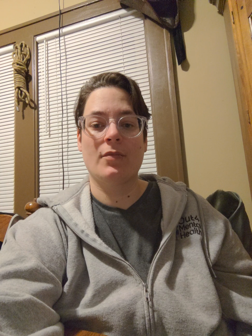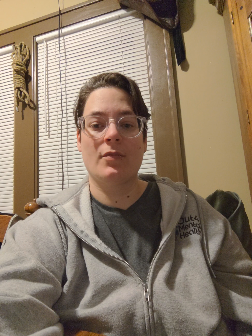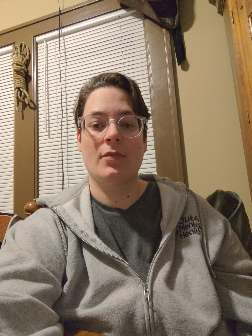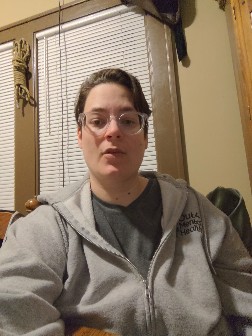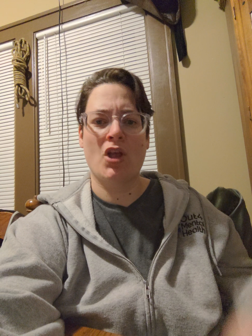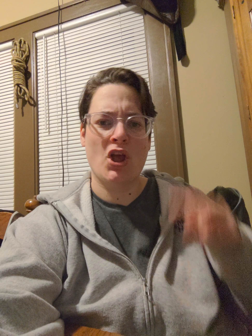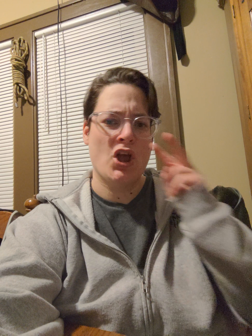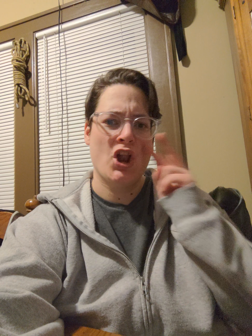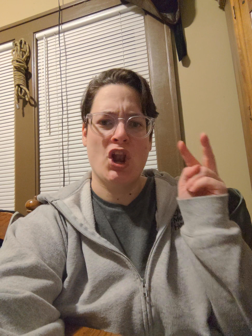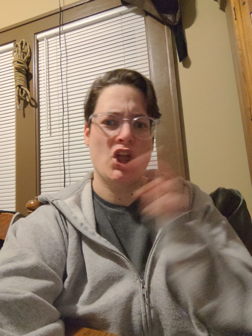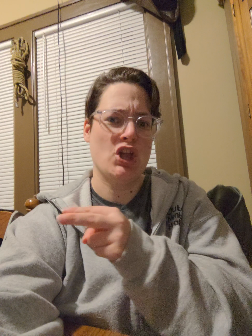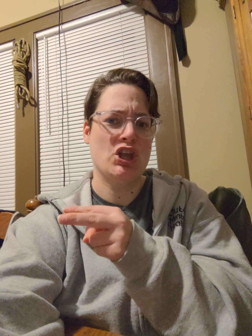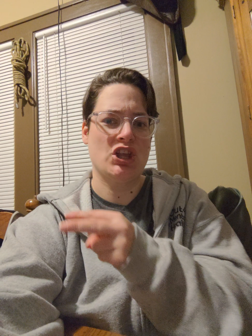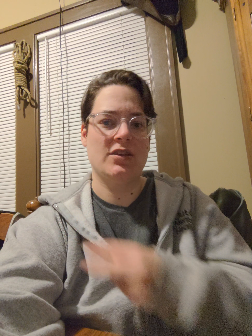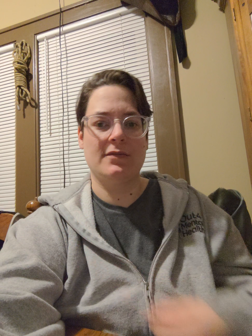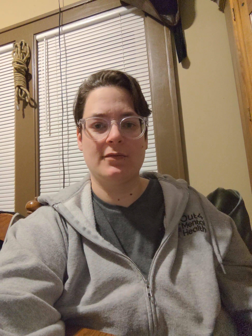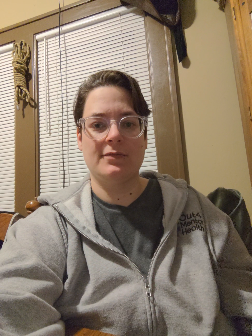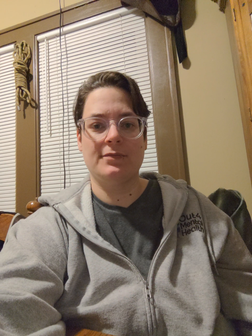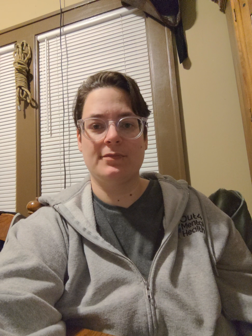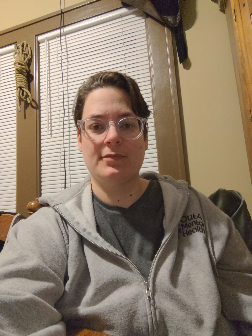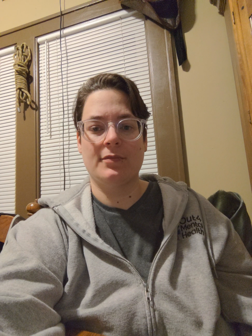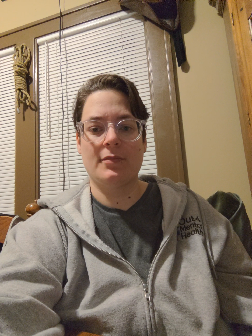look